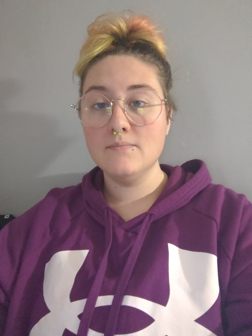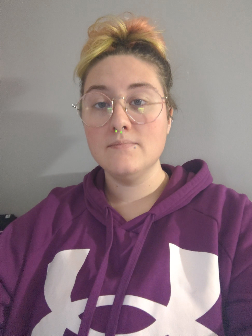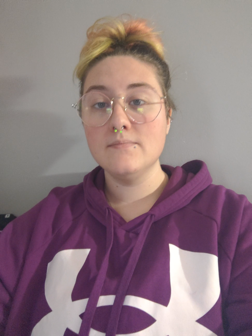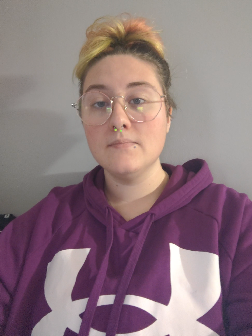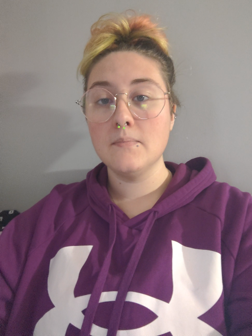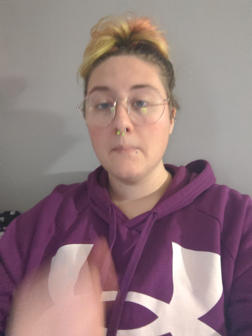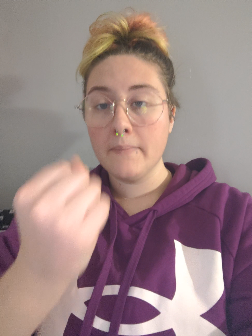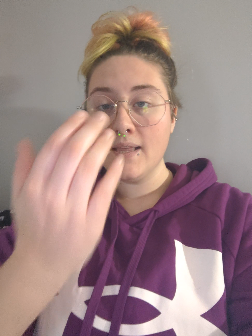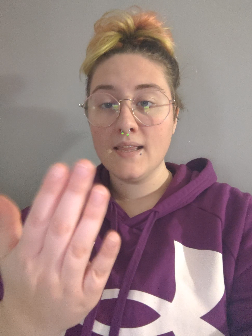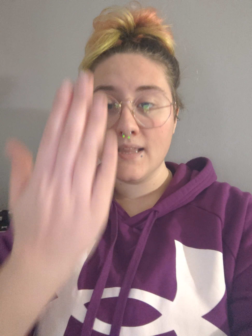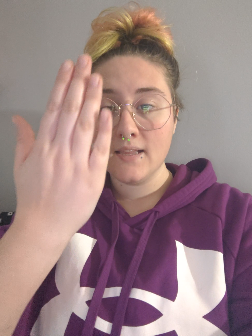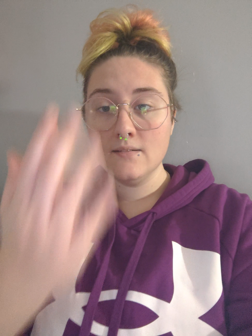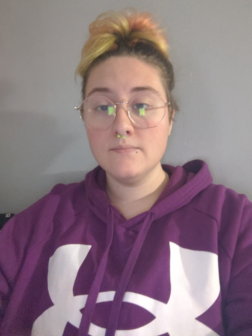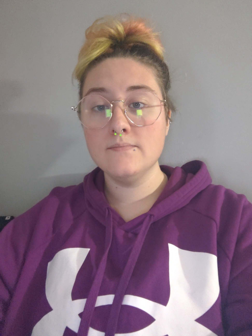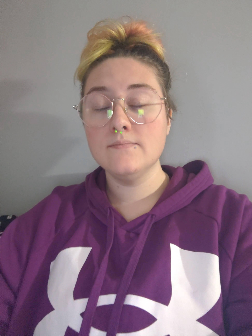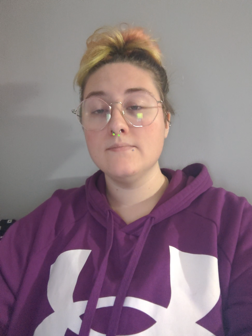mitten